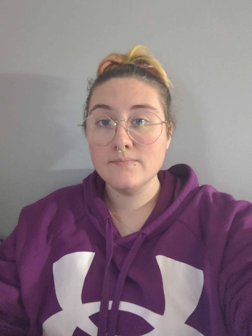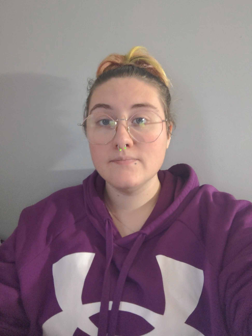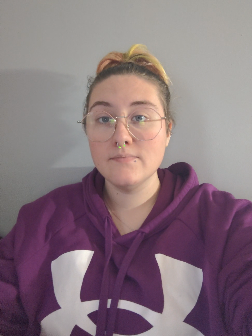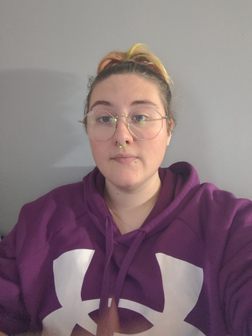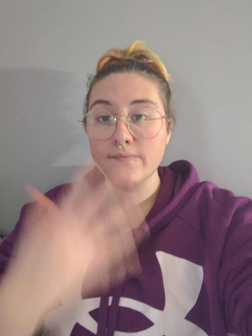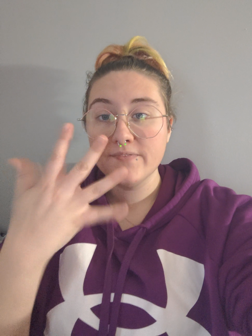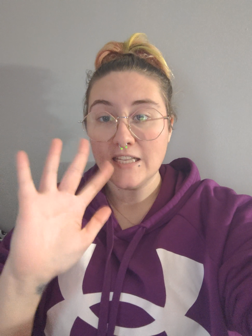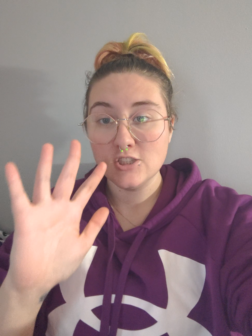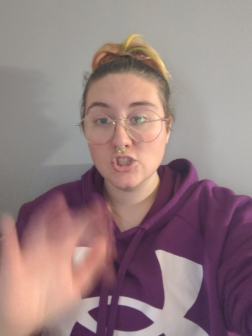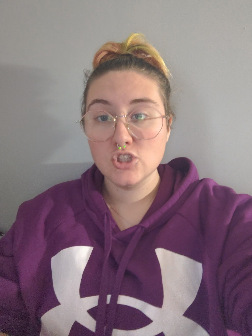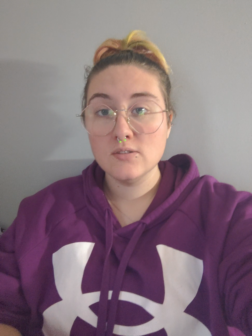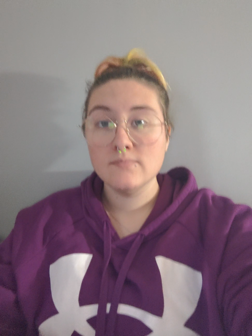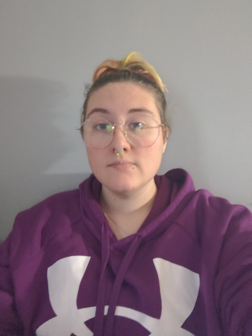finish